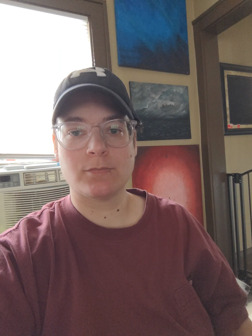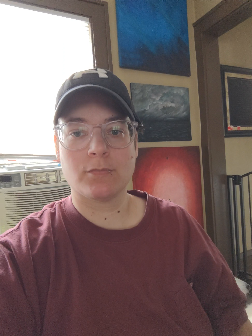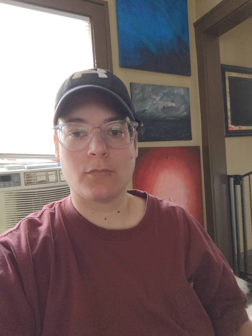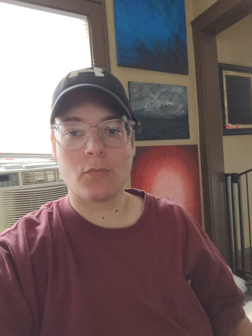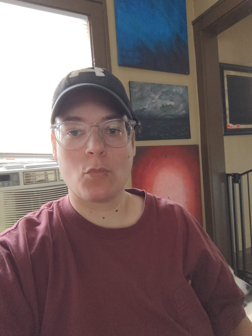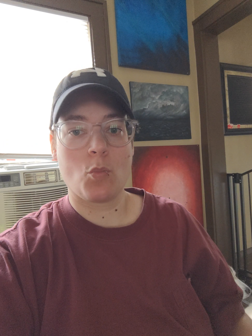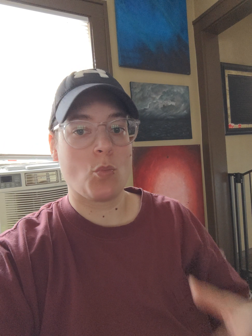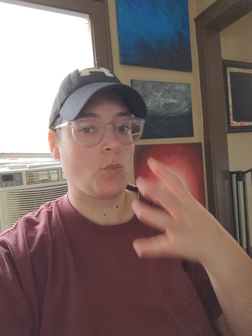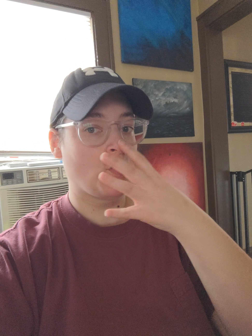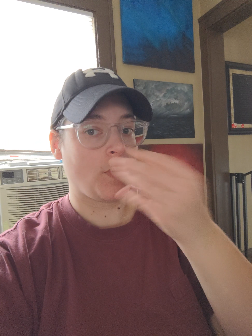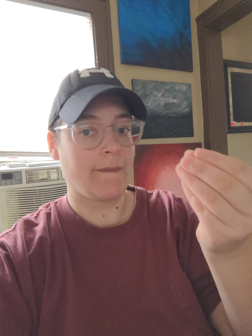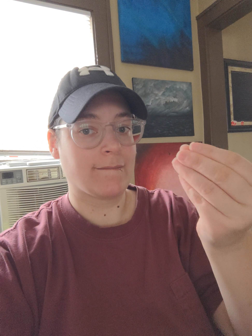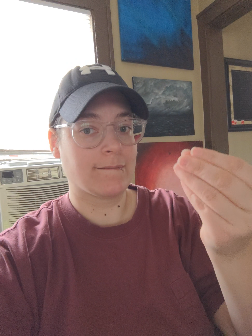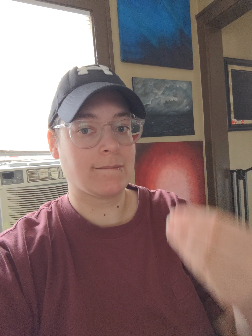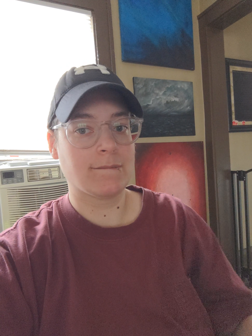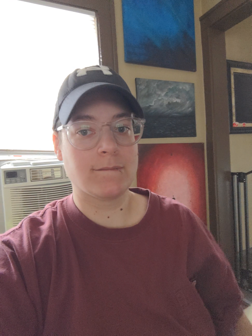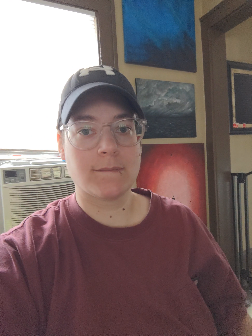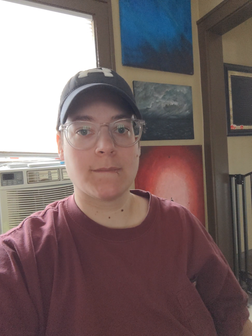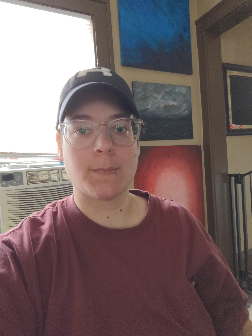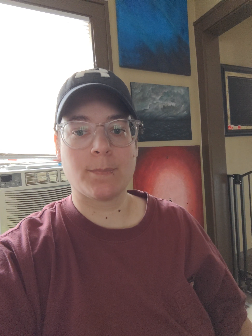wolf